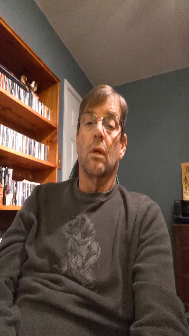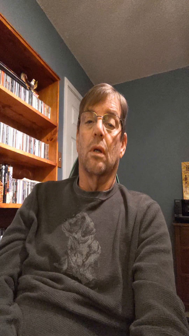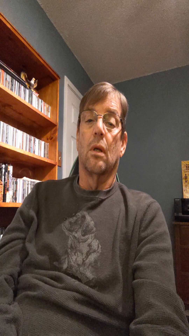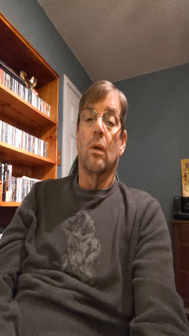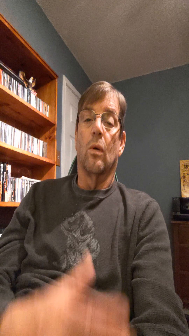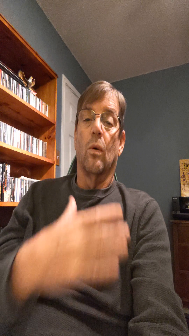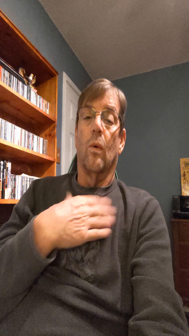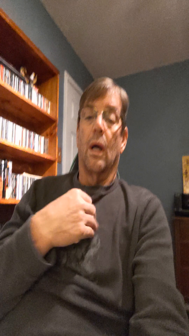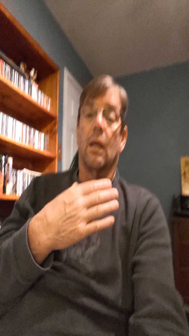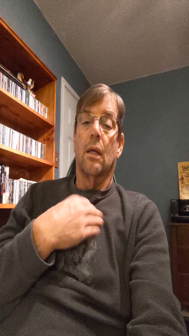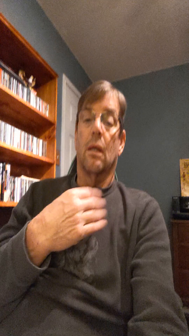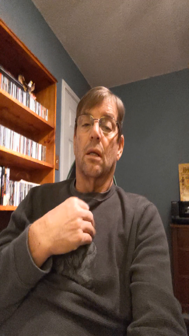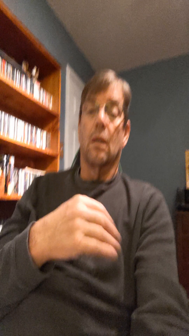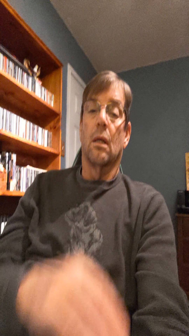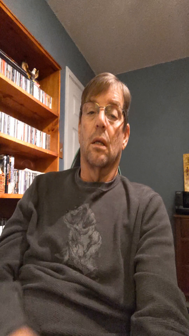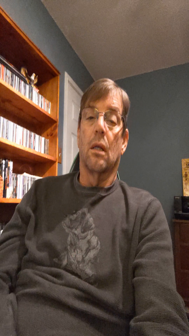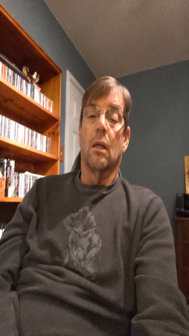white